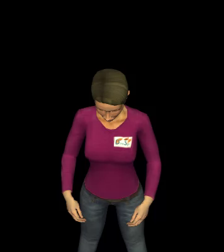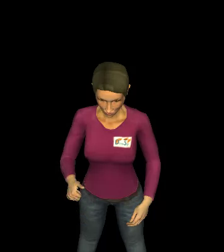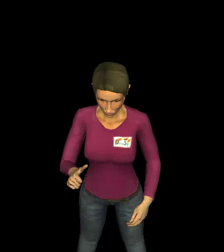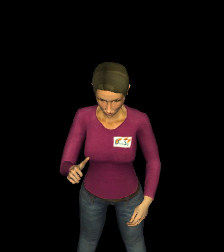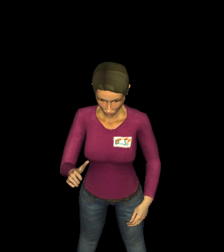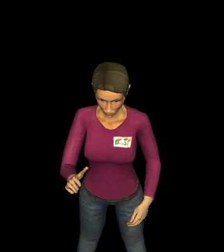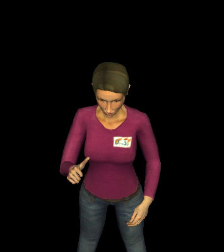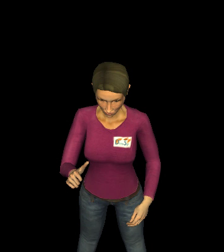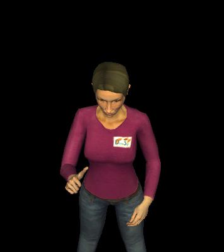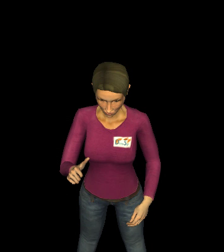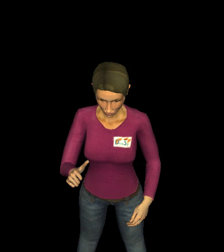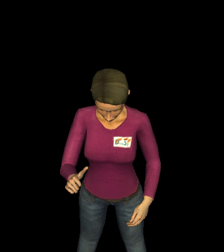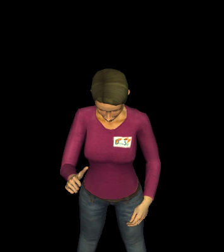جرس